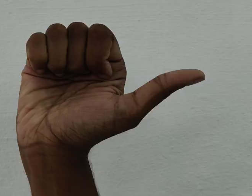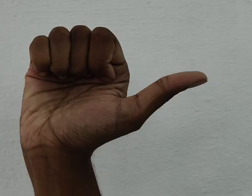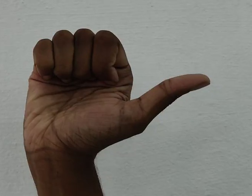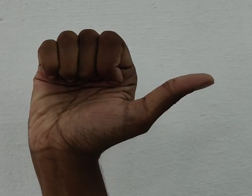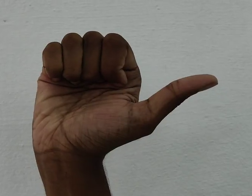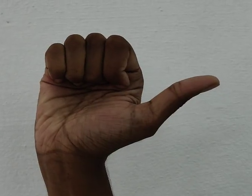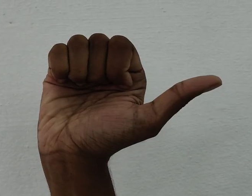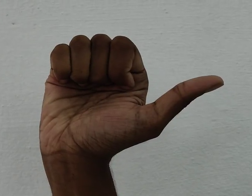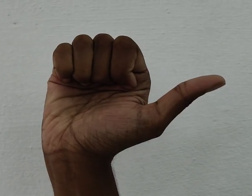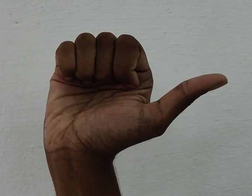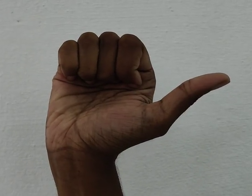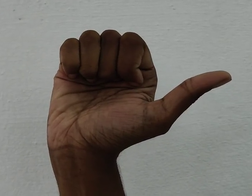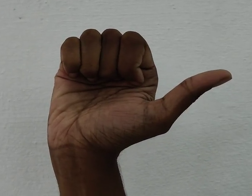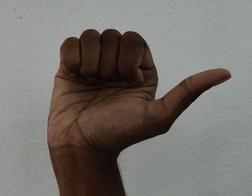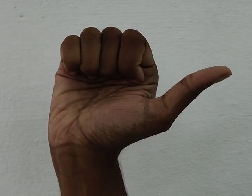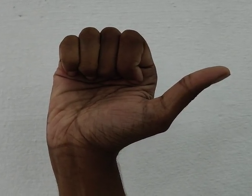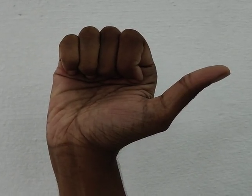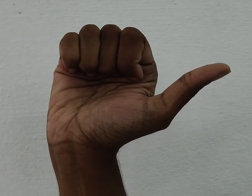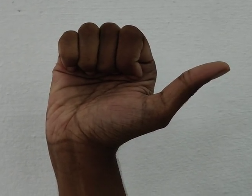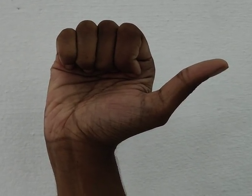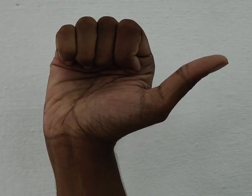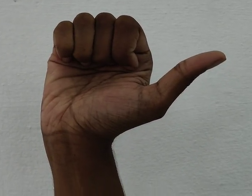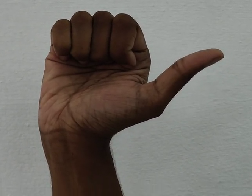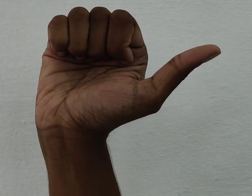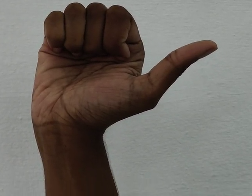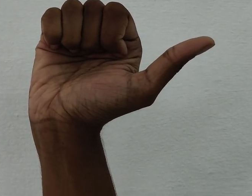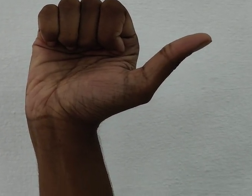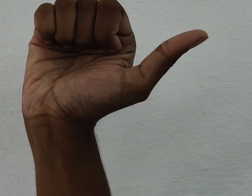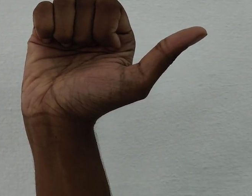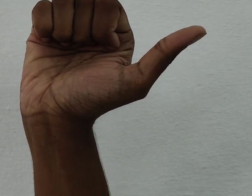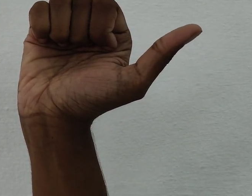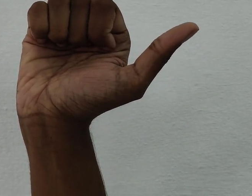എ